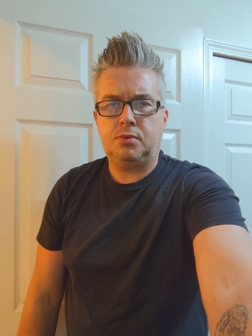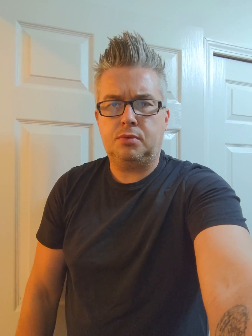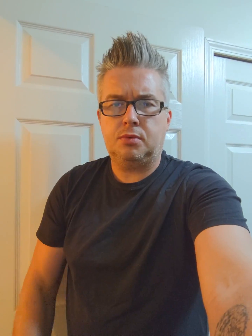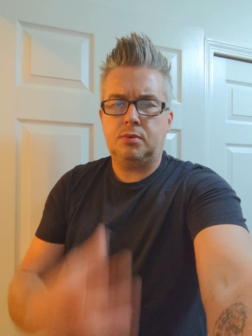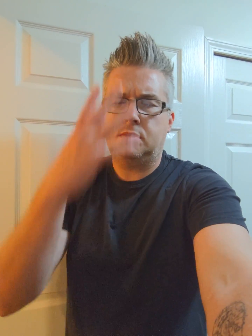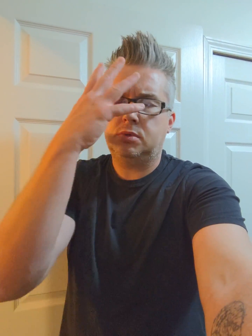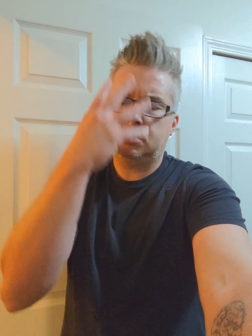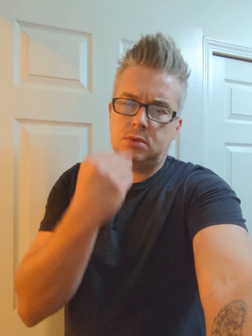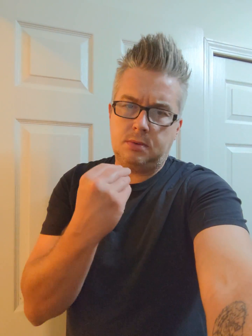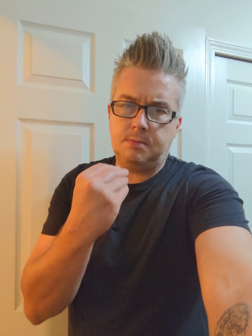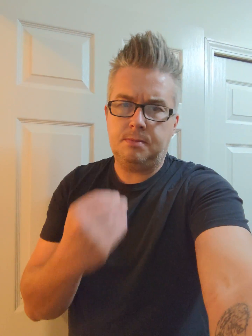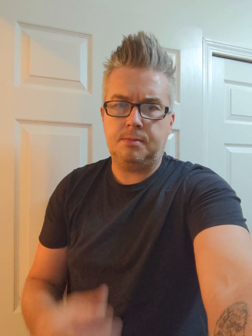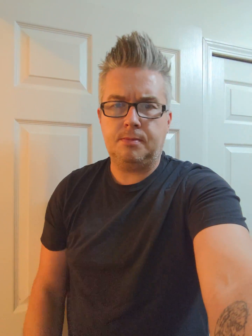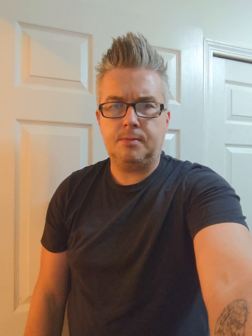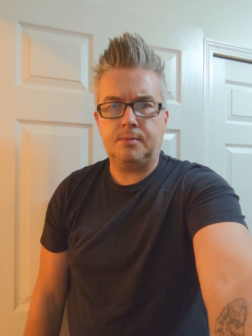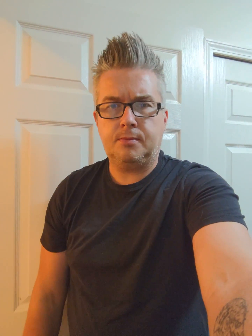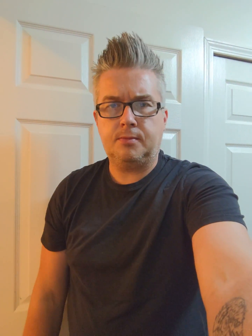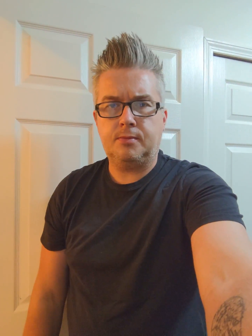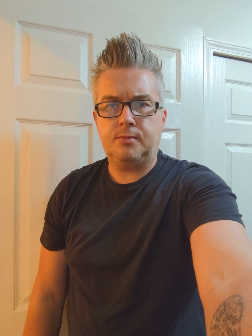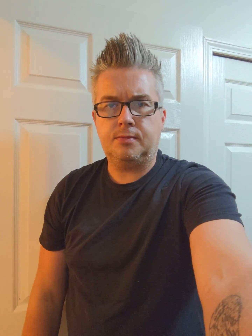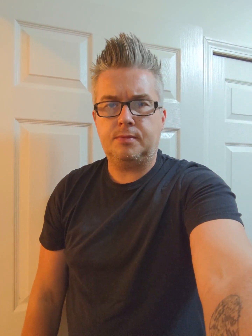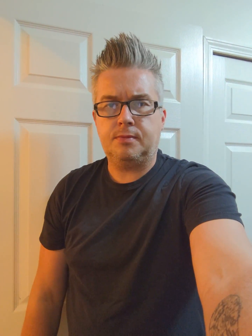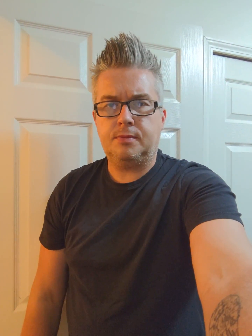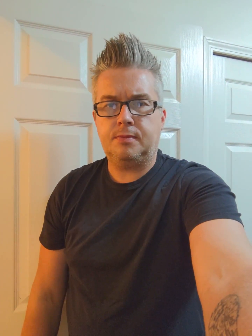asleep